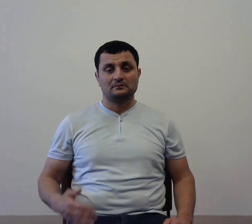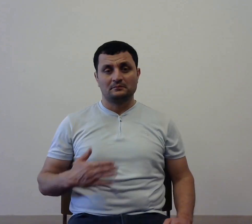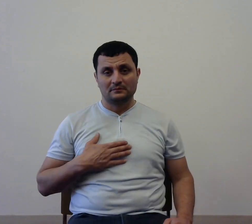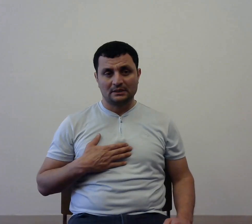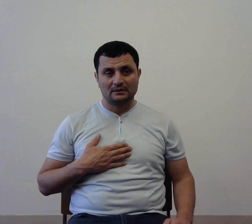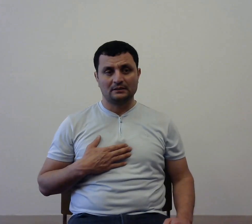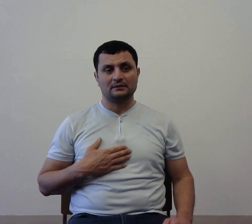mən